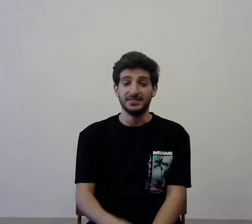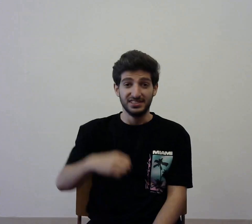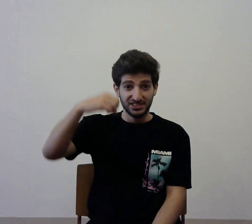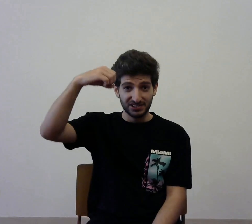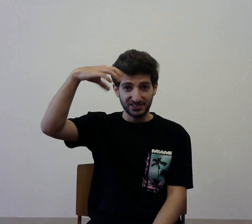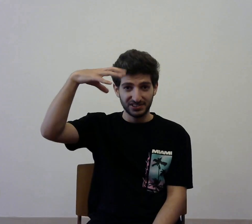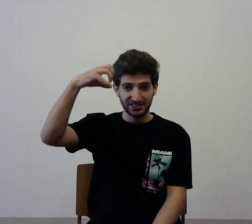işigi